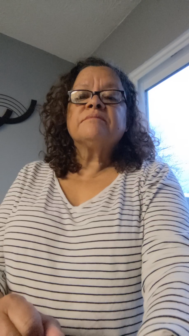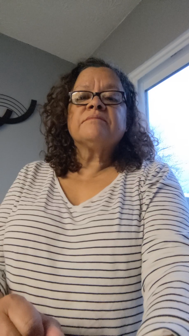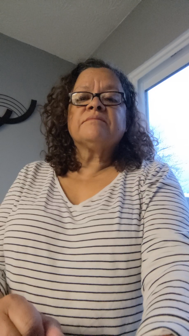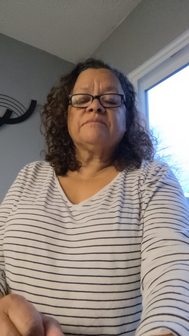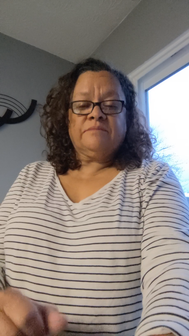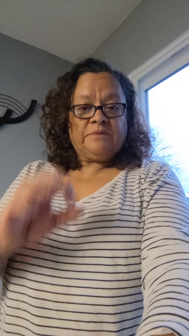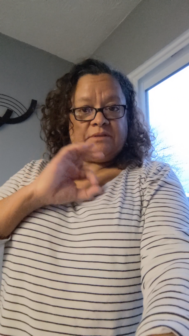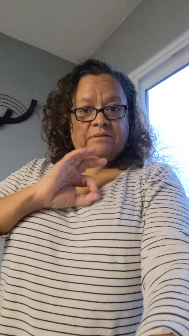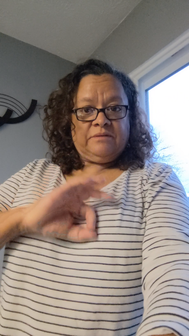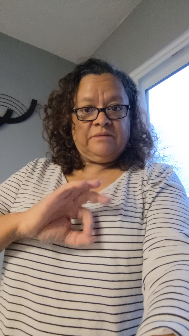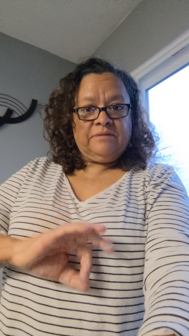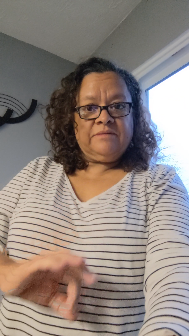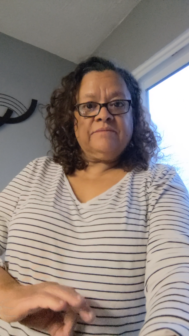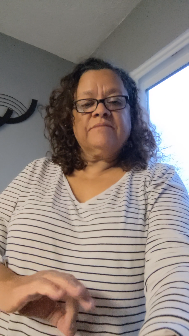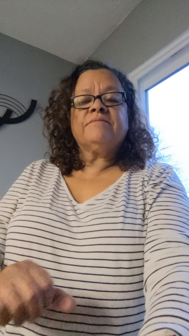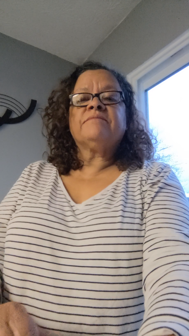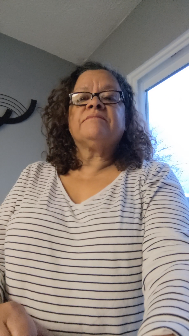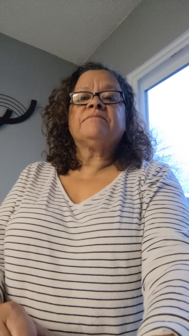button